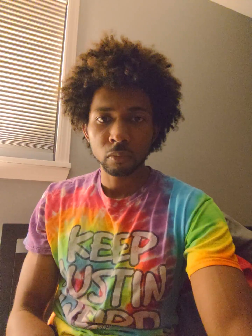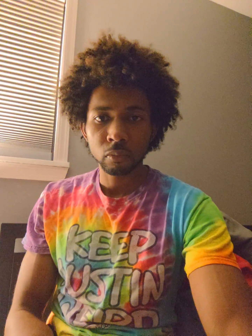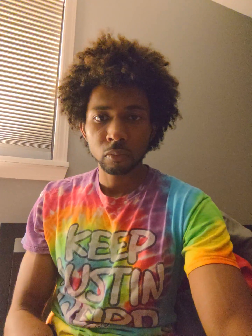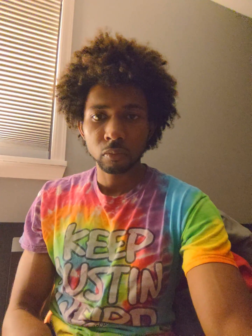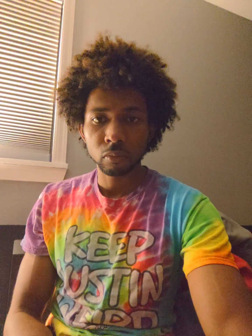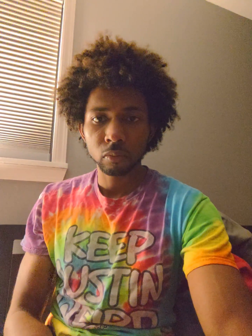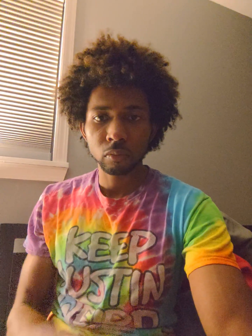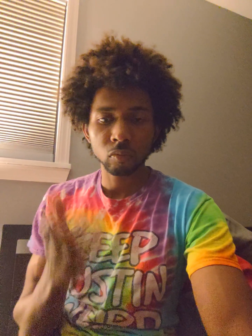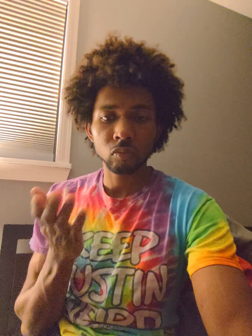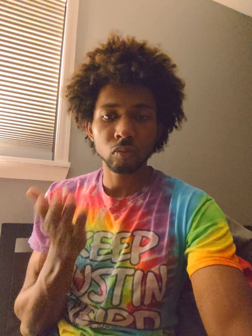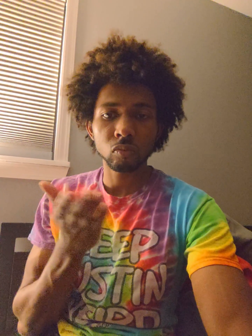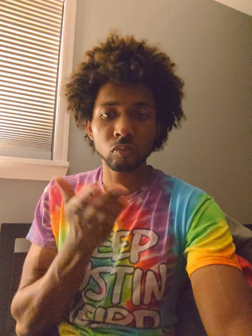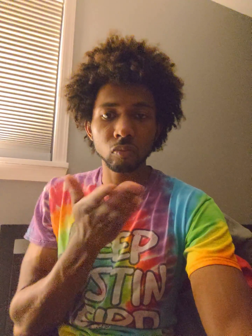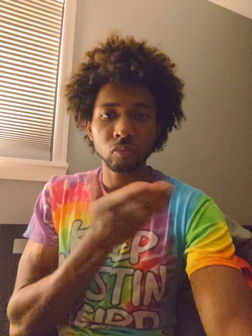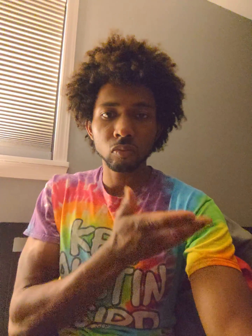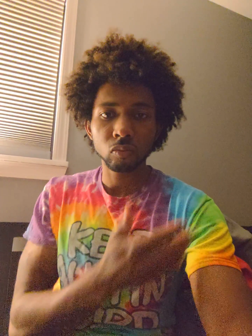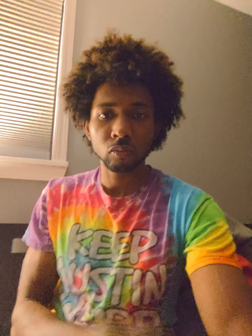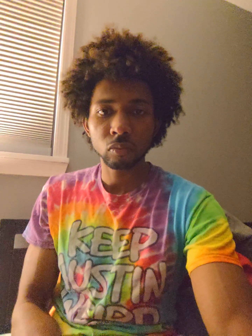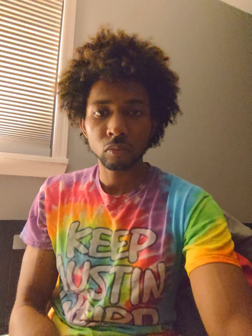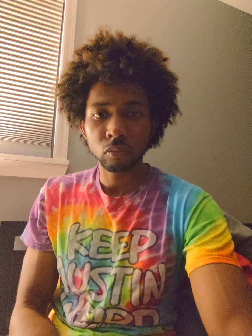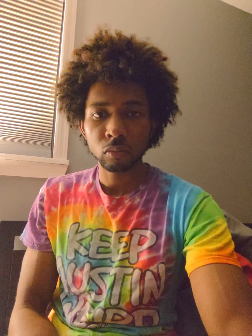carry